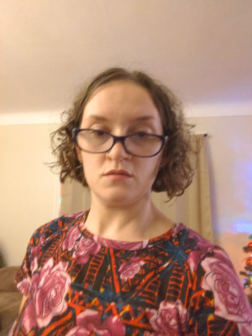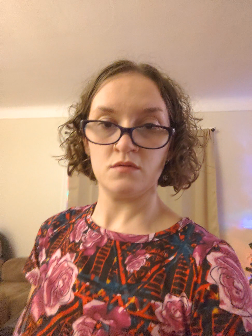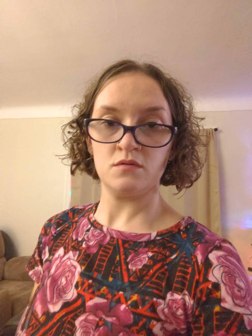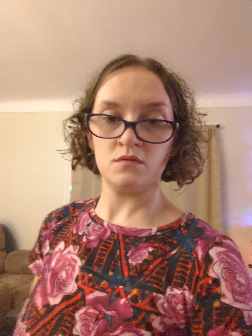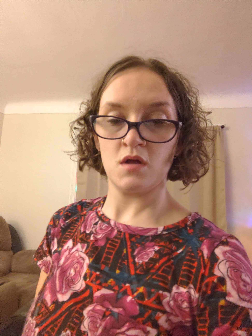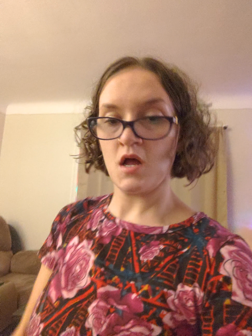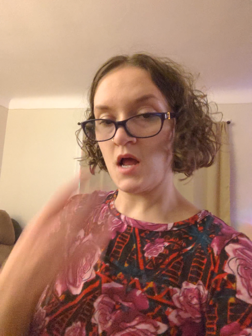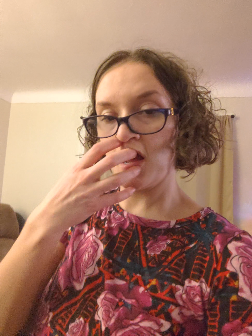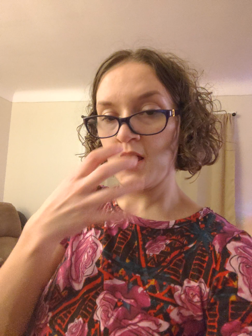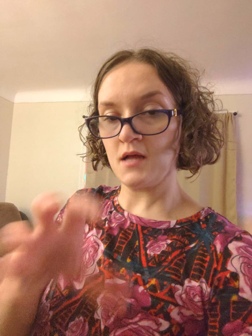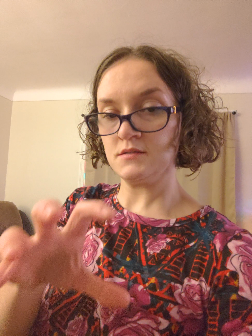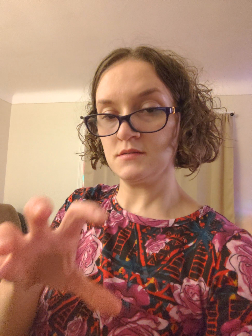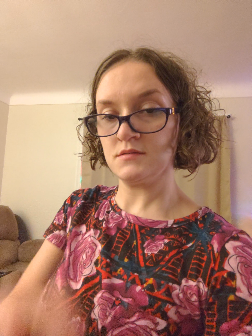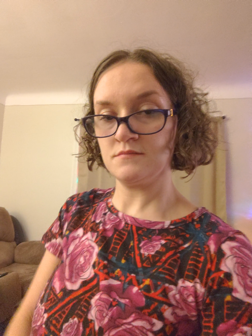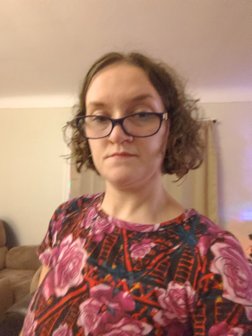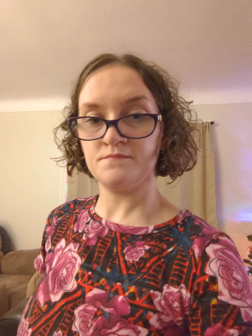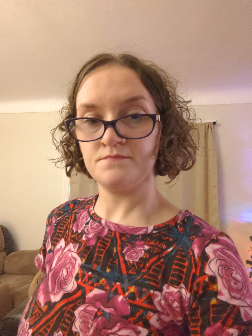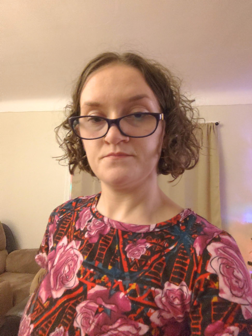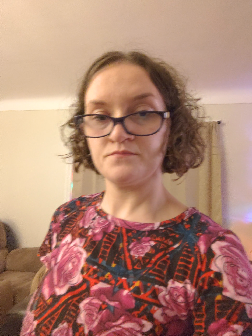hot